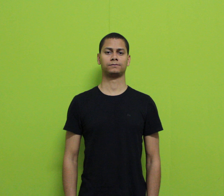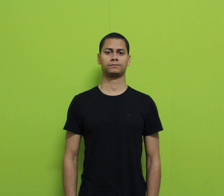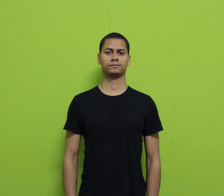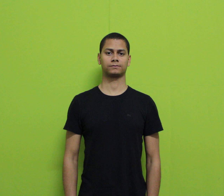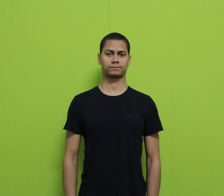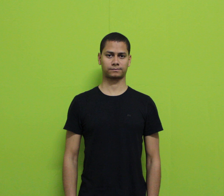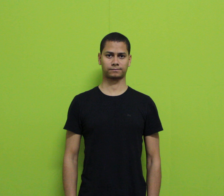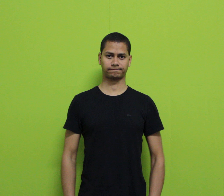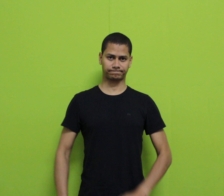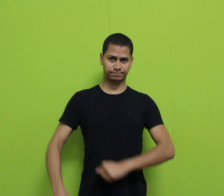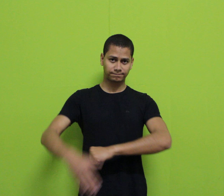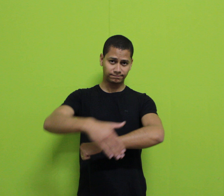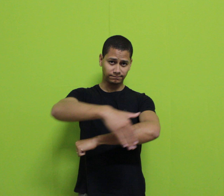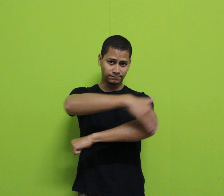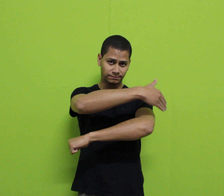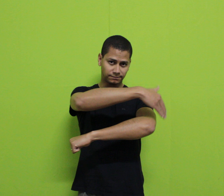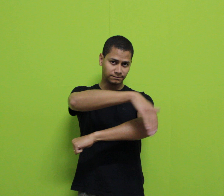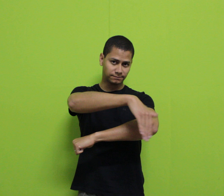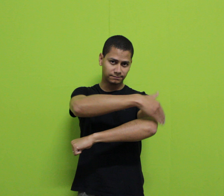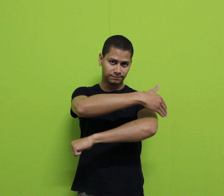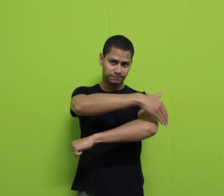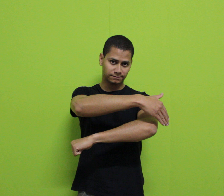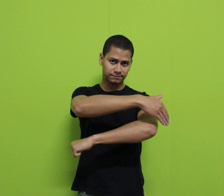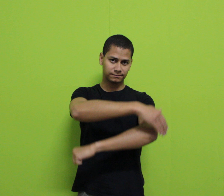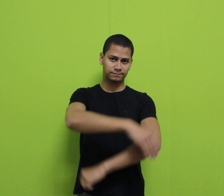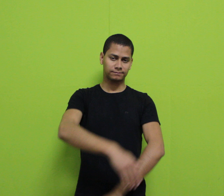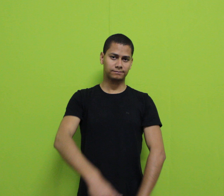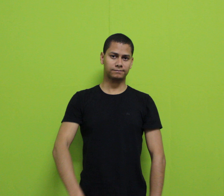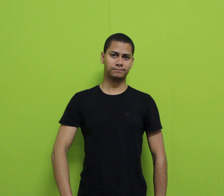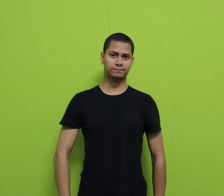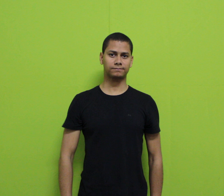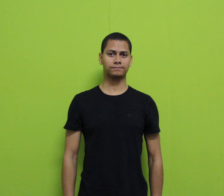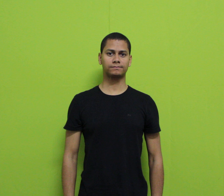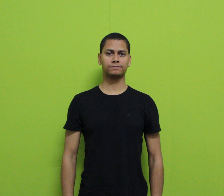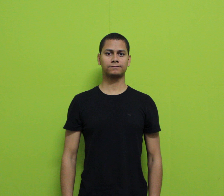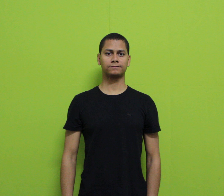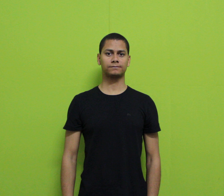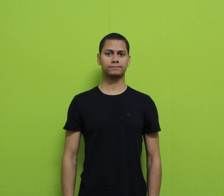esquina